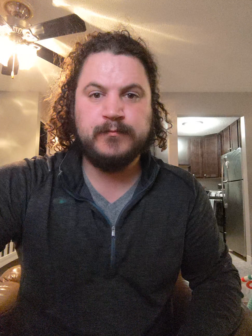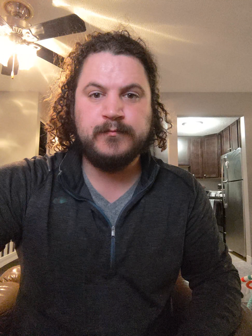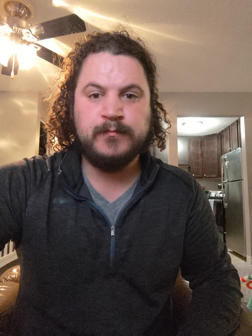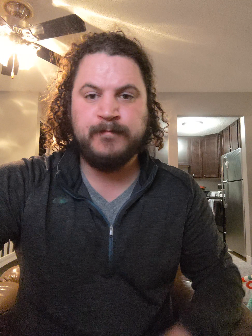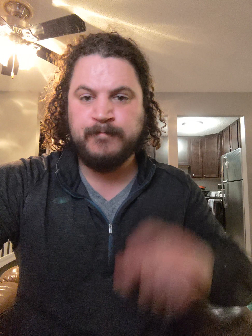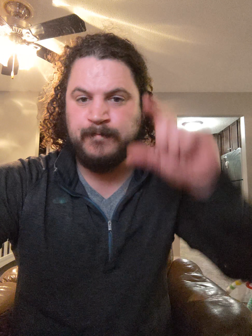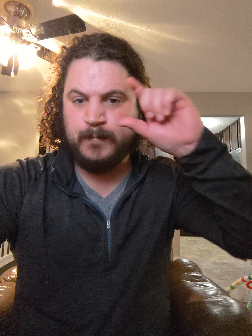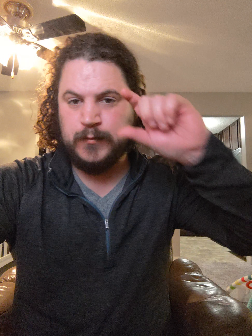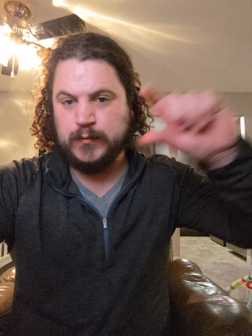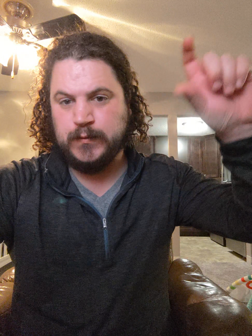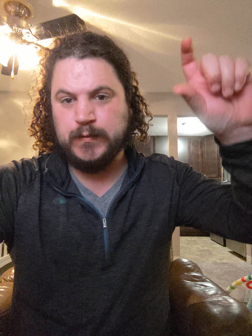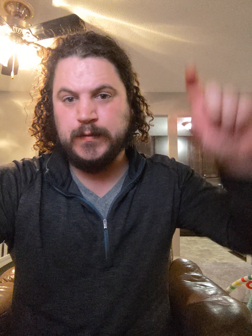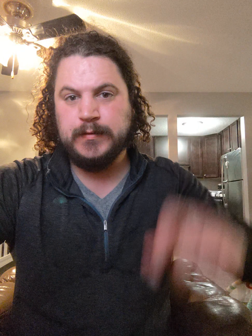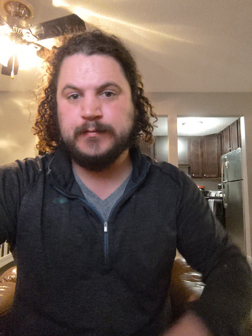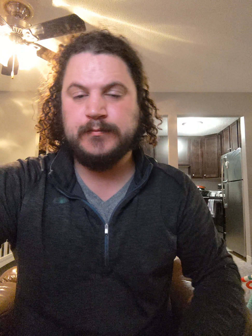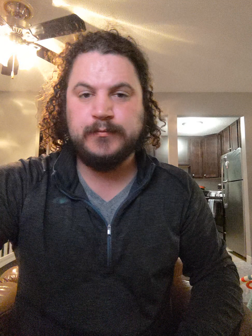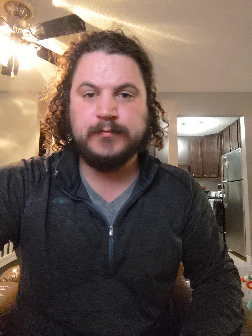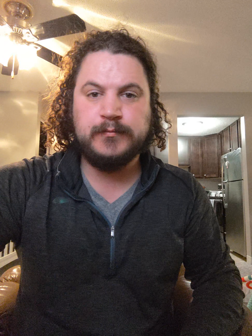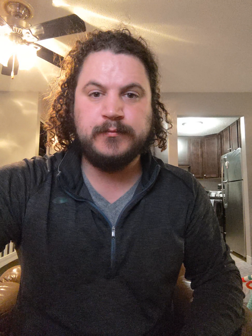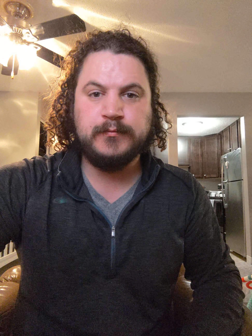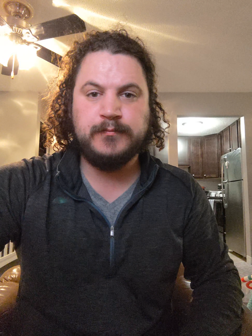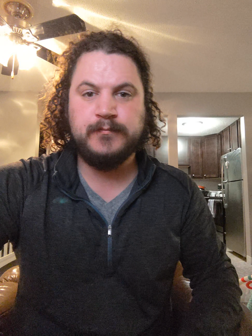moon